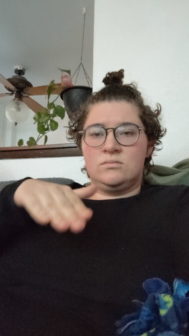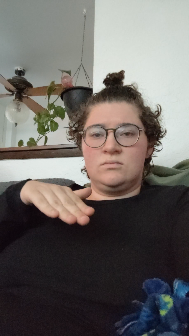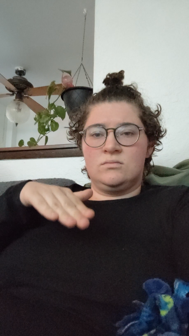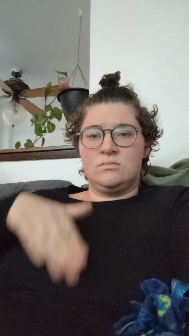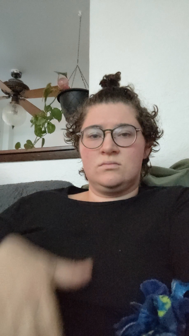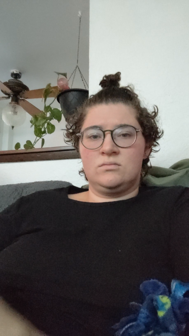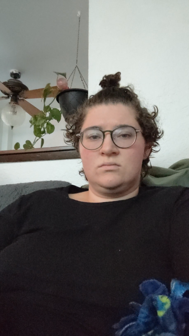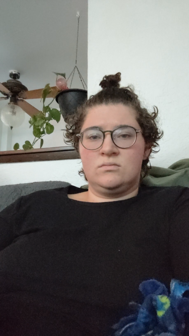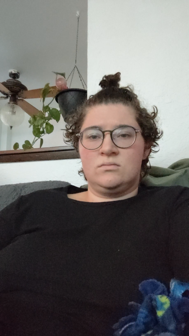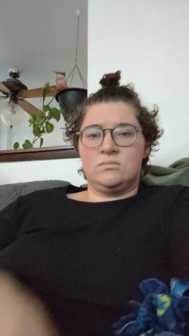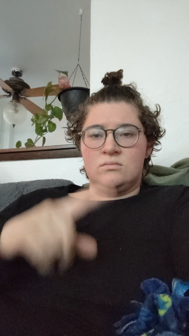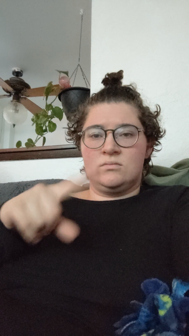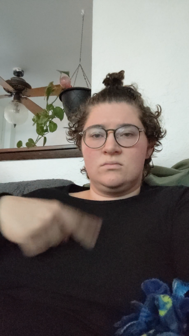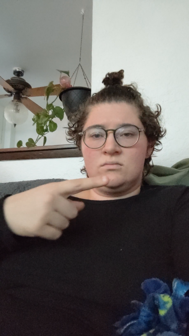about